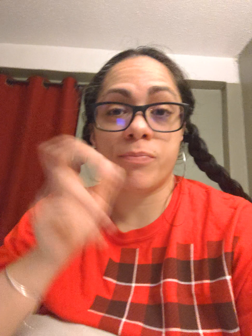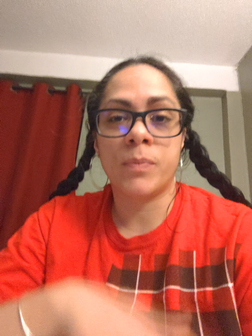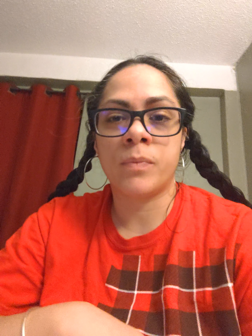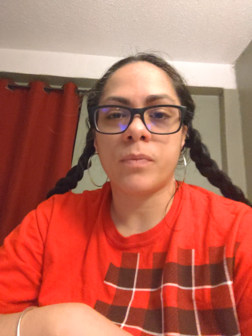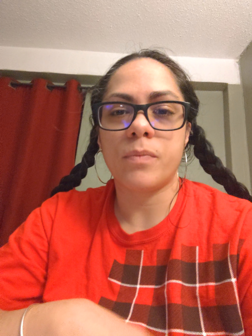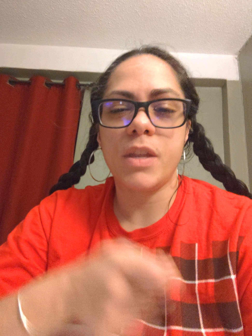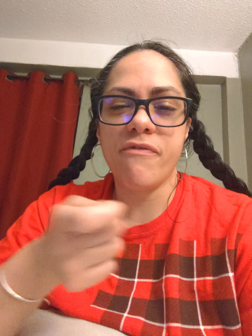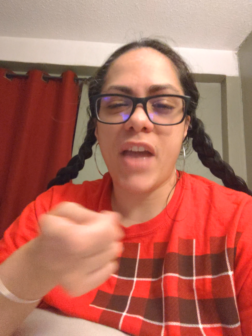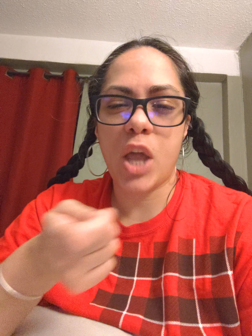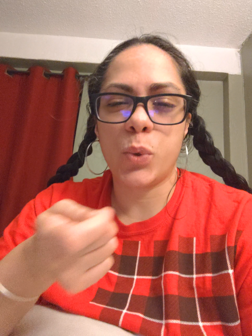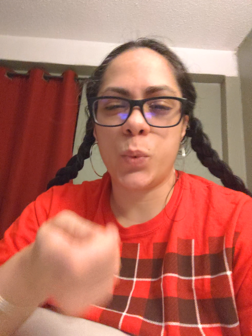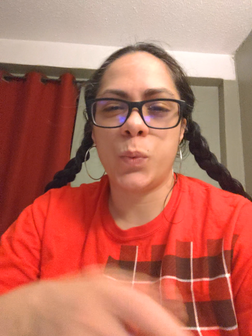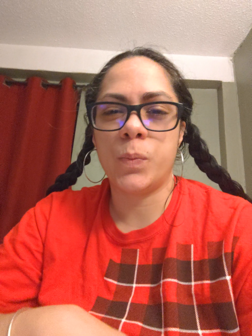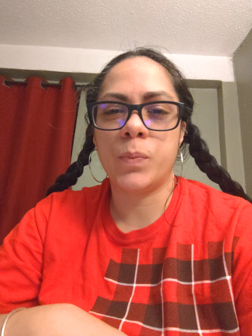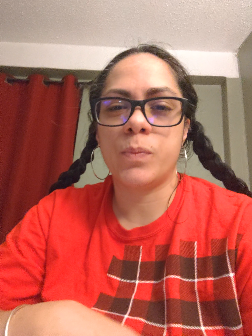vacuum